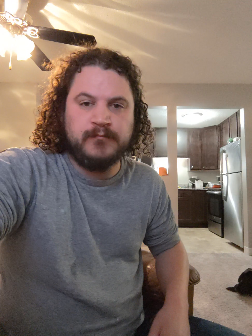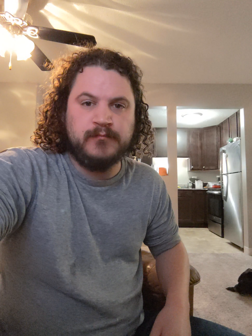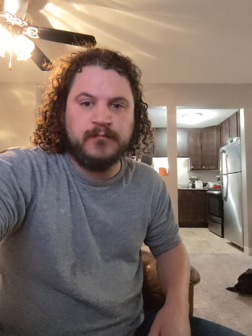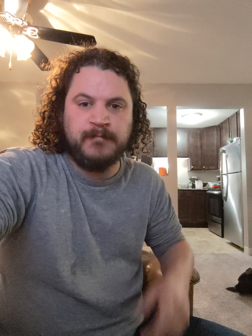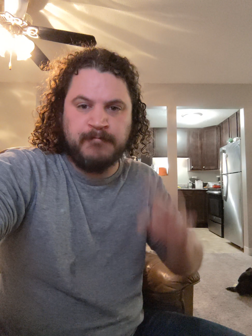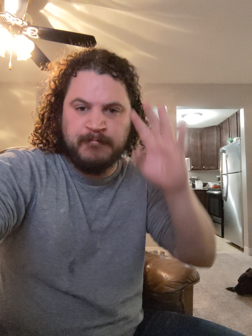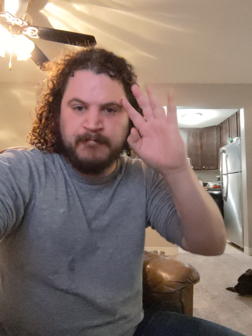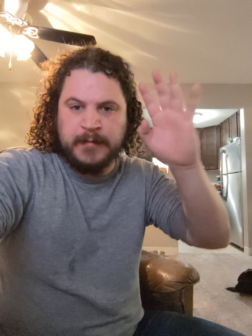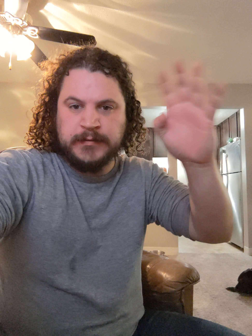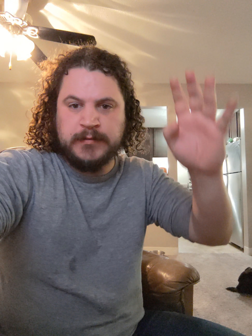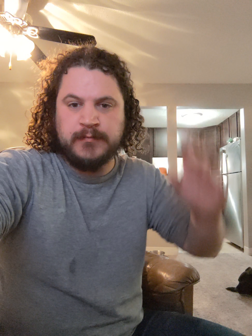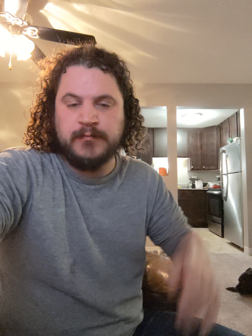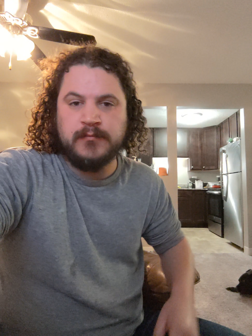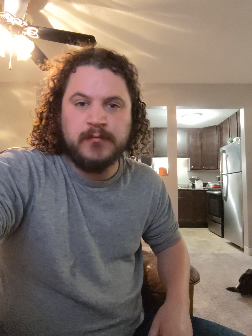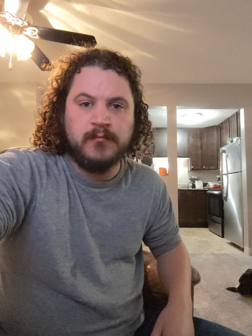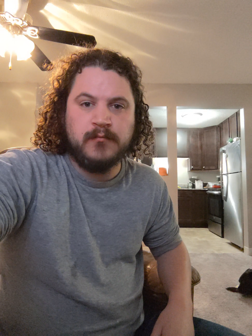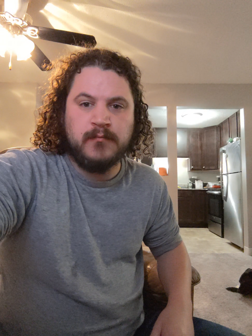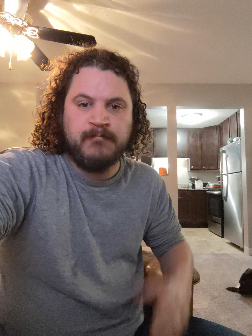pretend